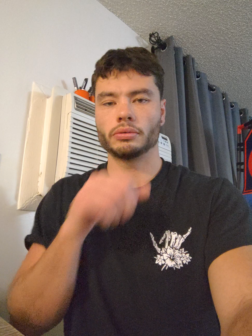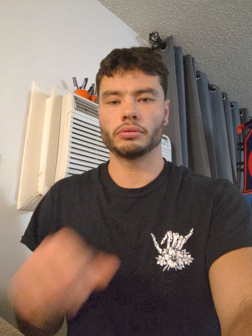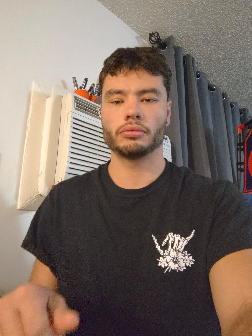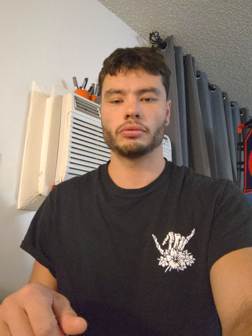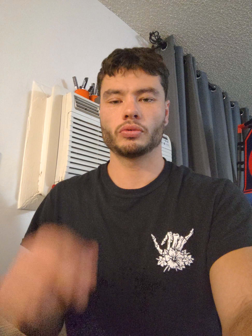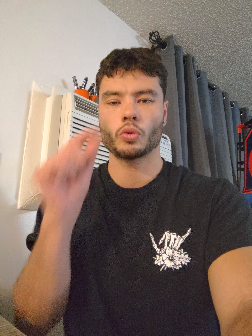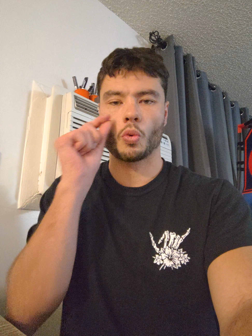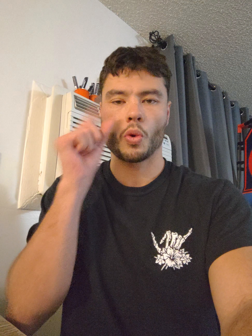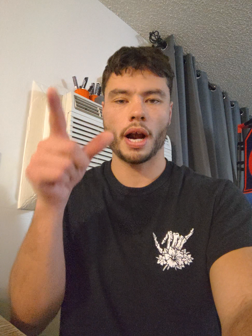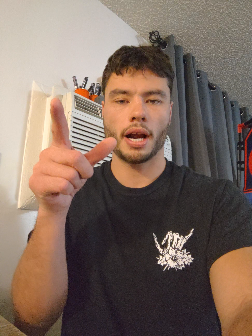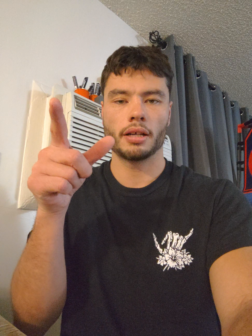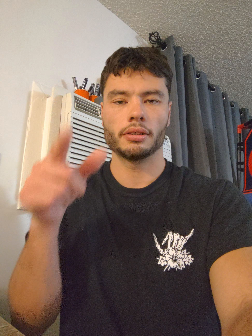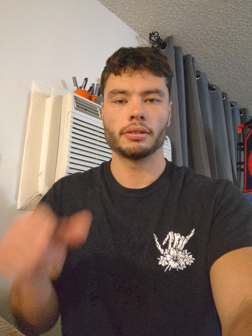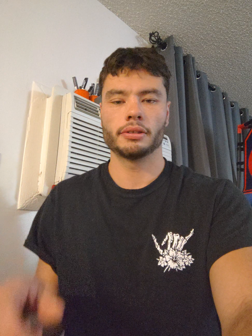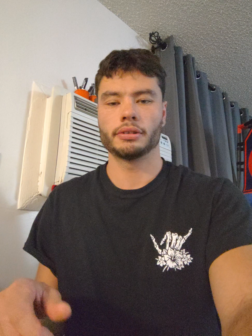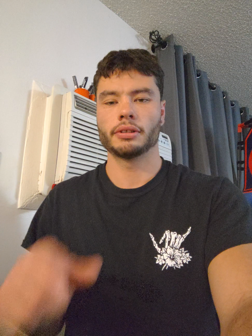awake